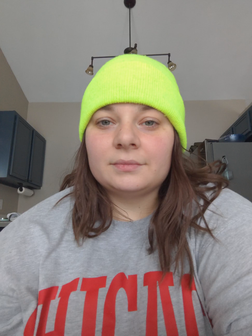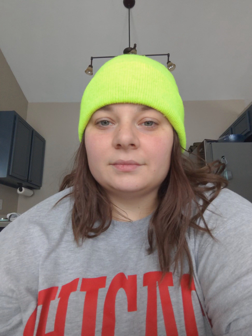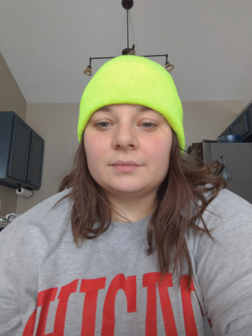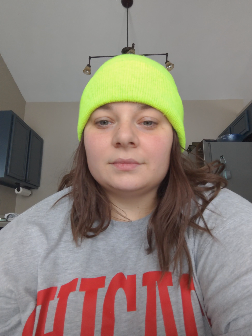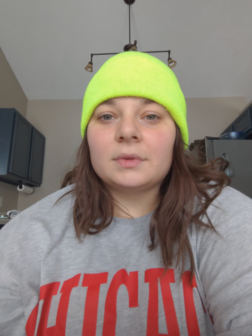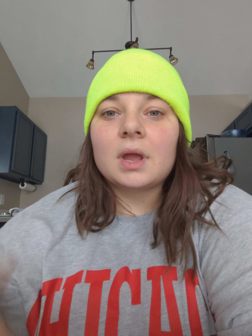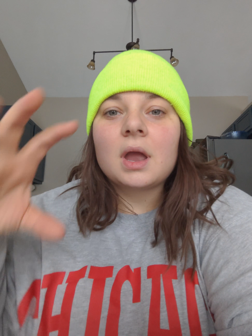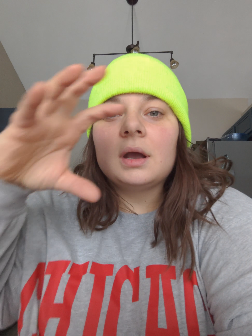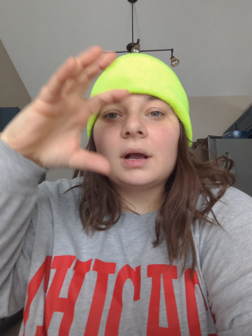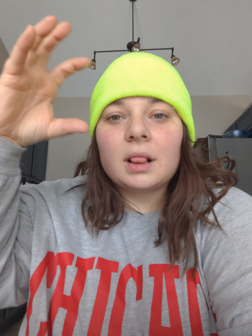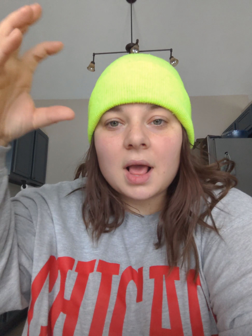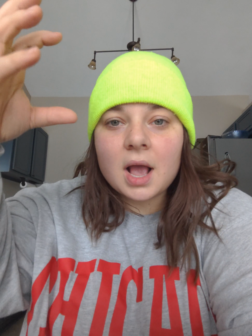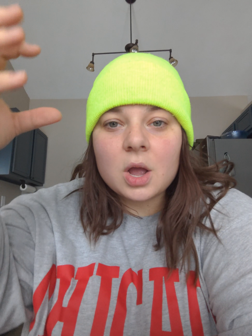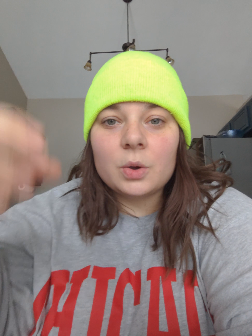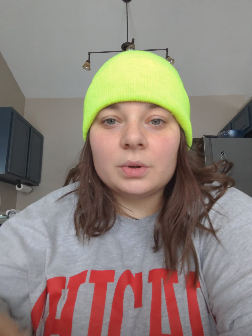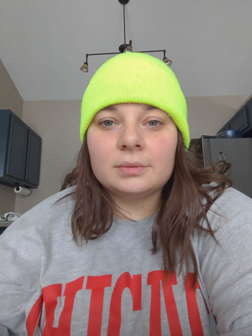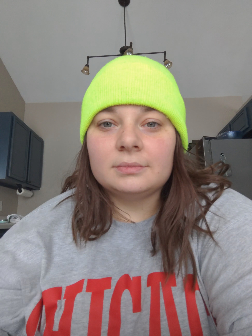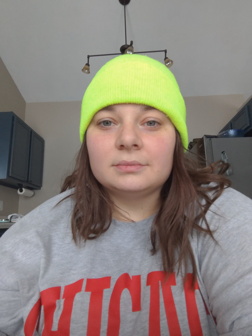cloud